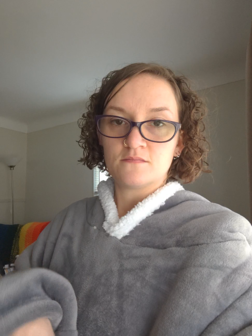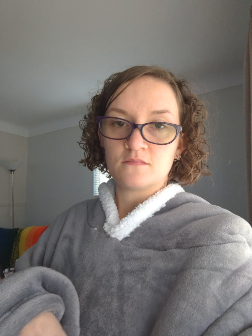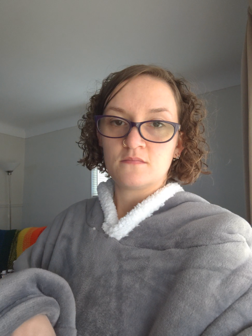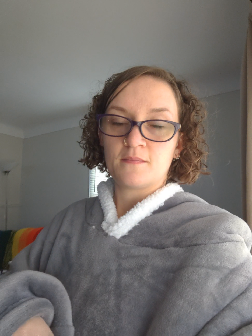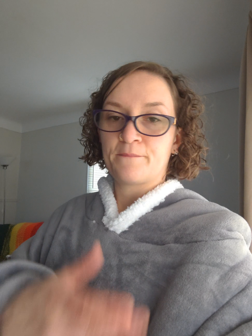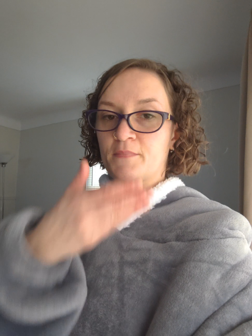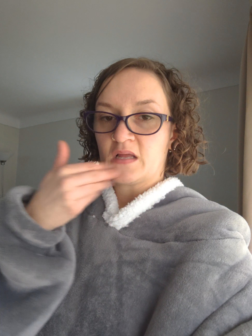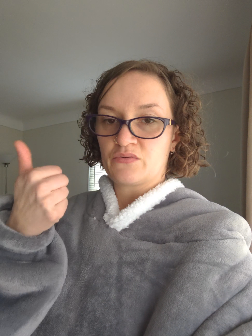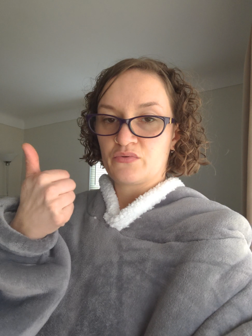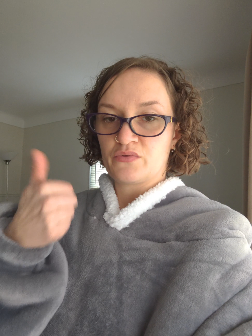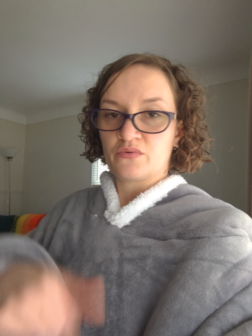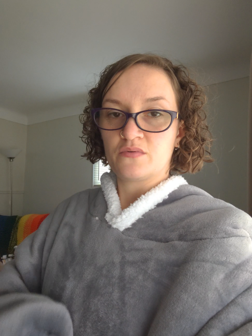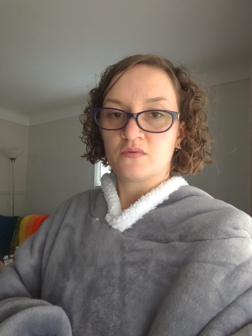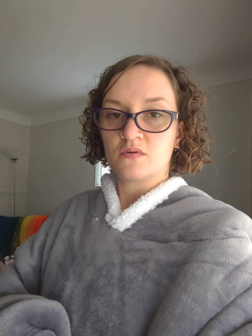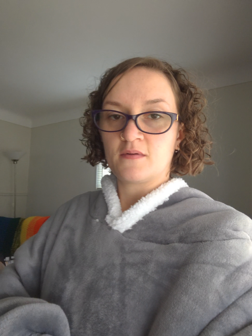better